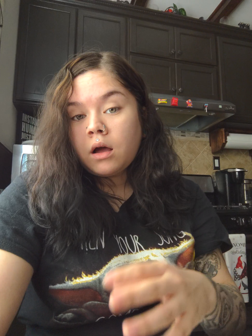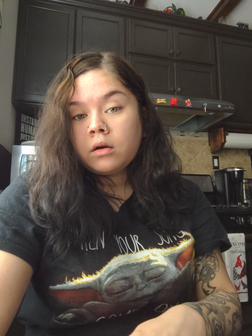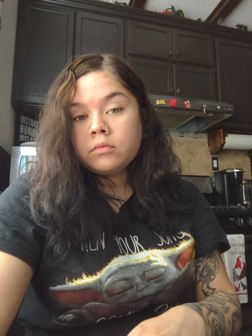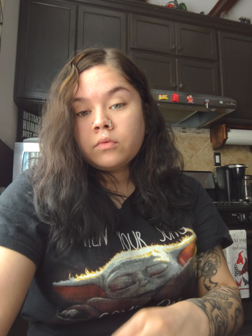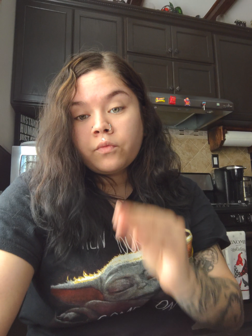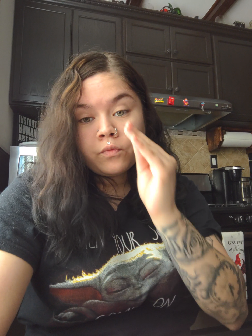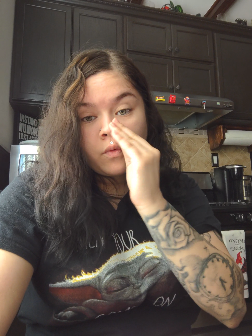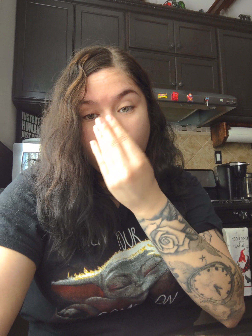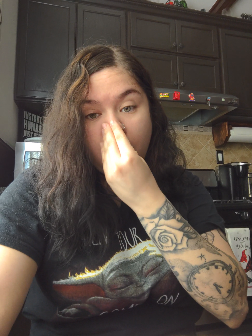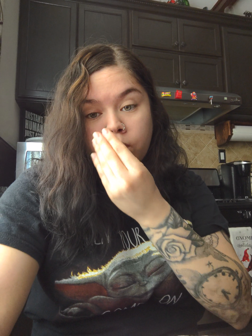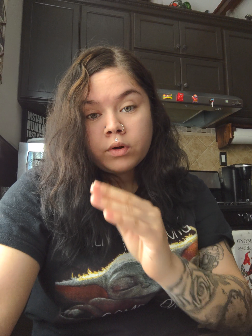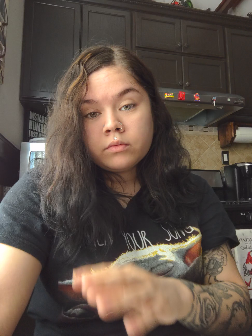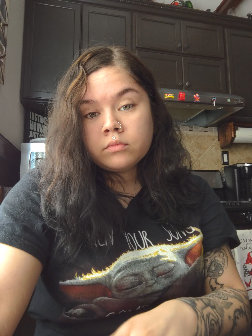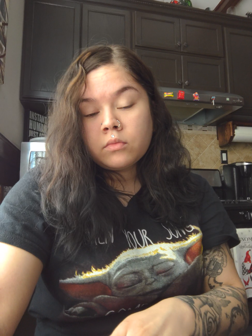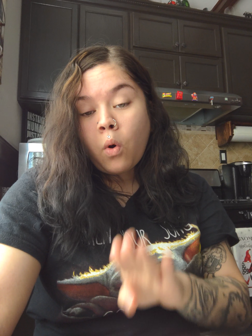flower